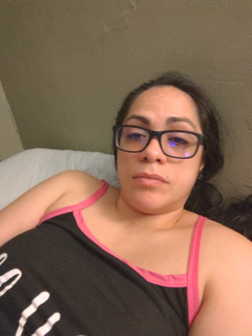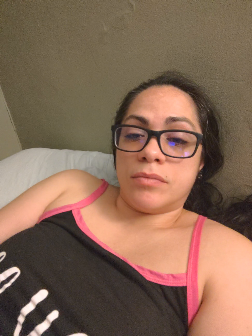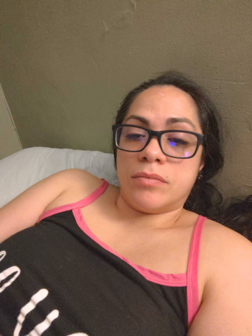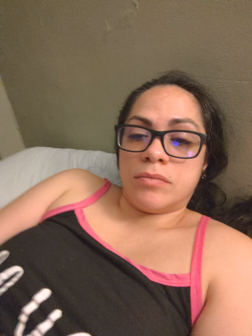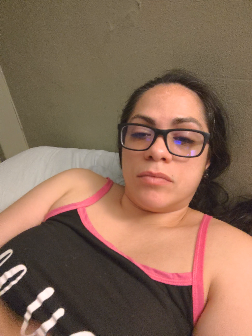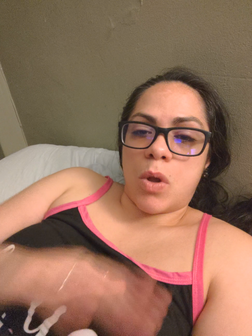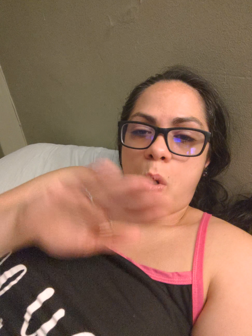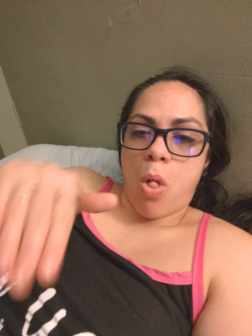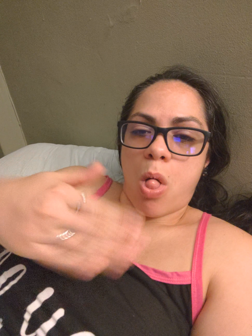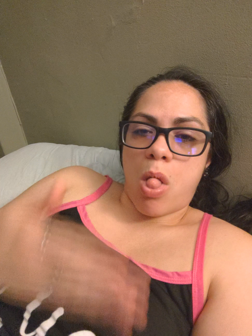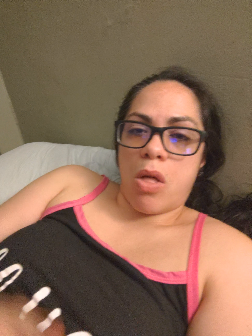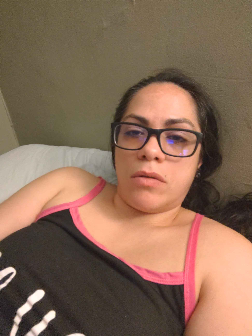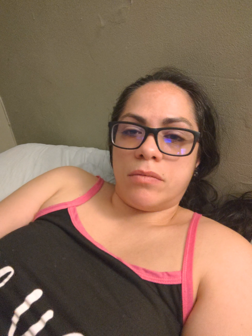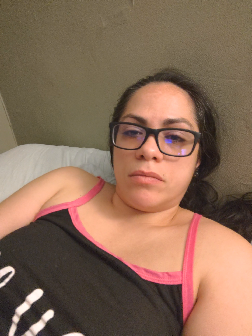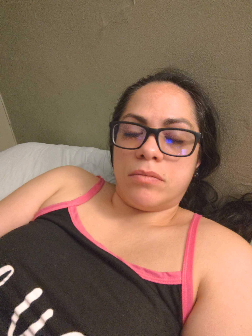all